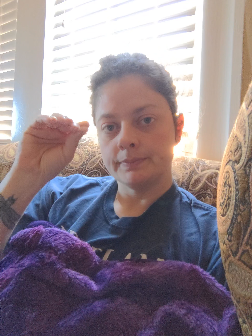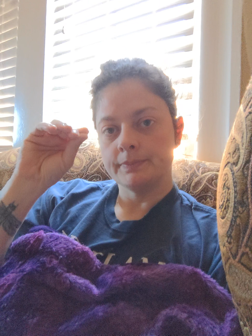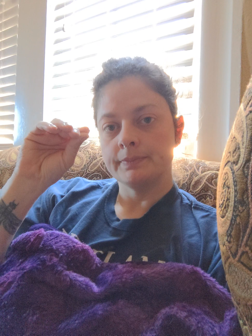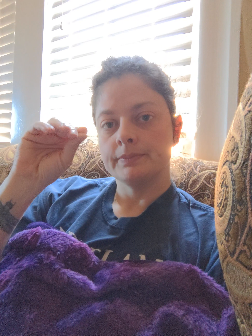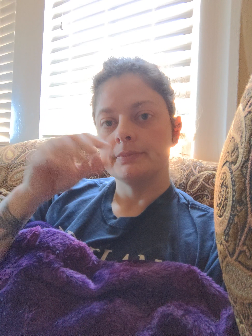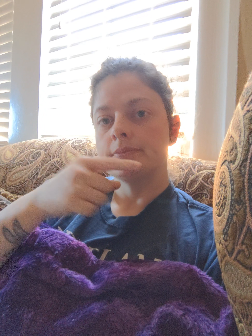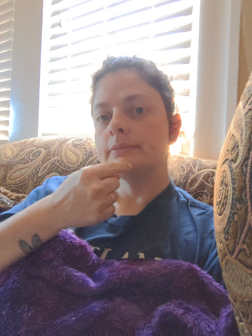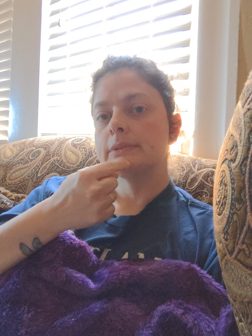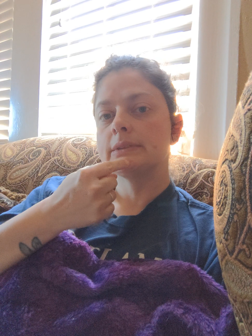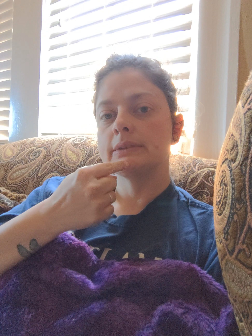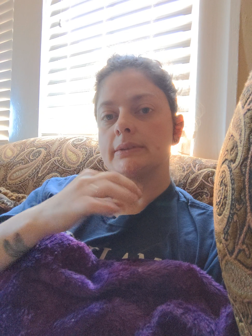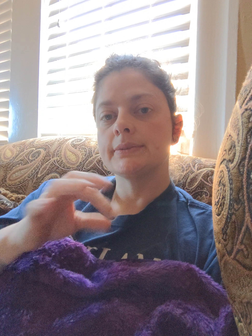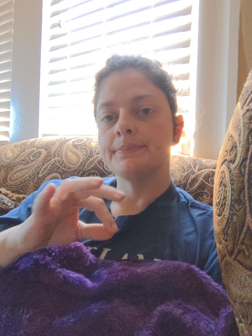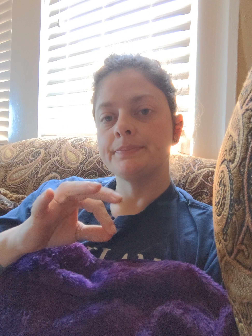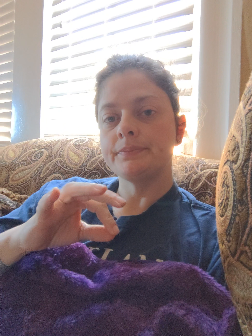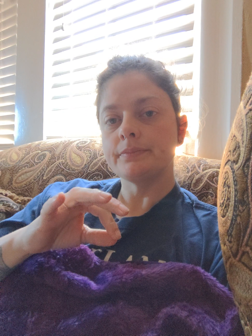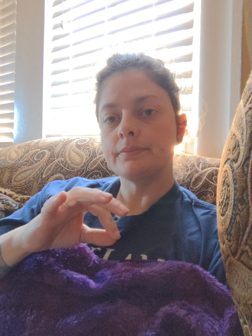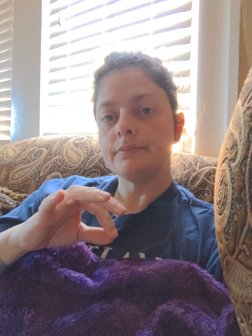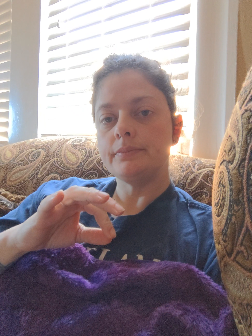say